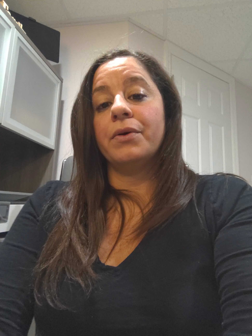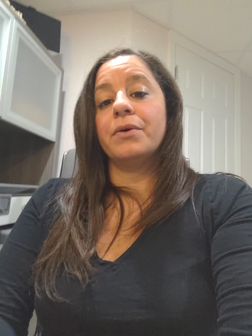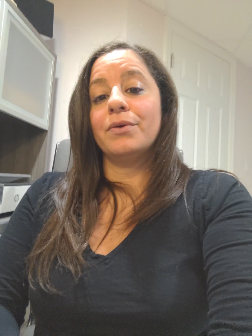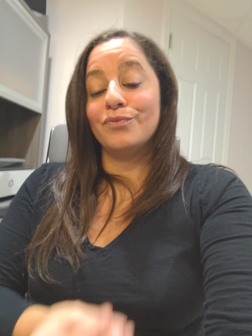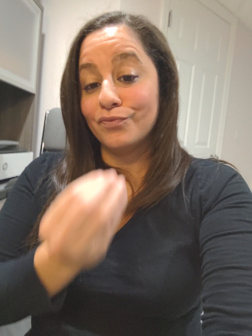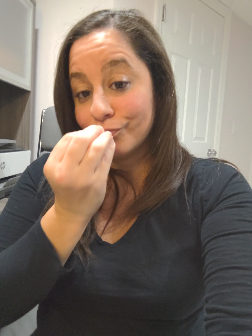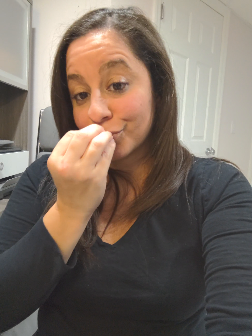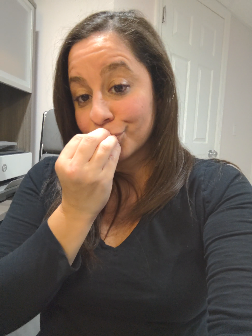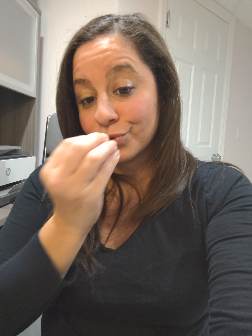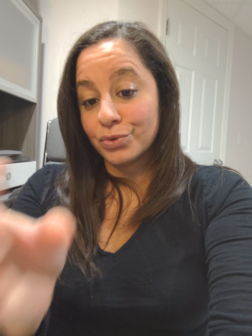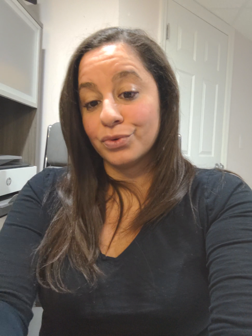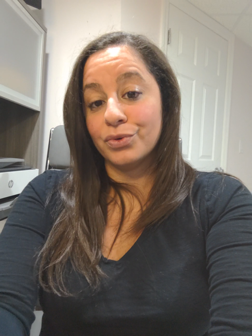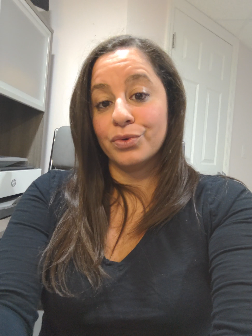food